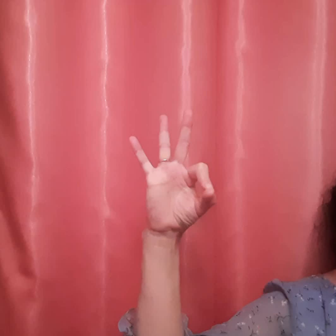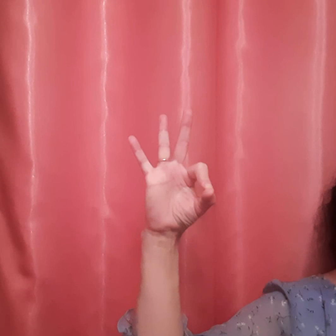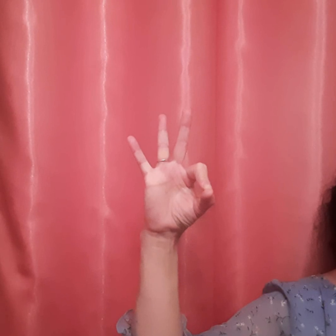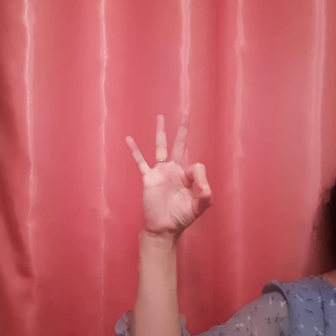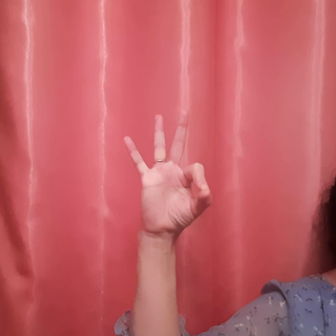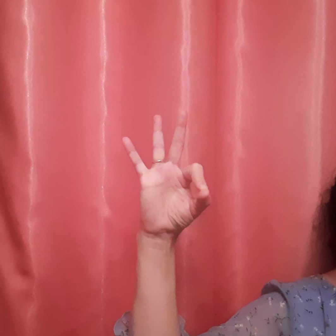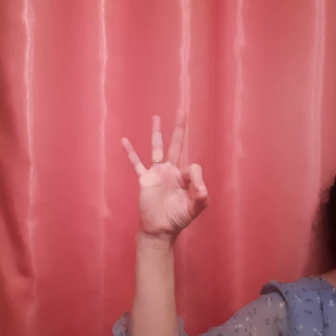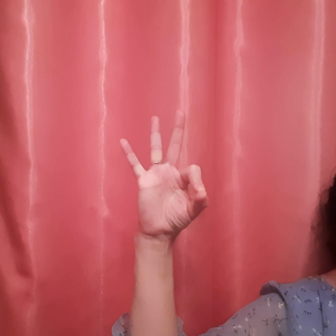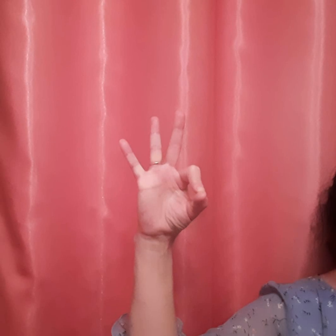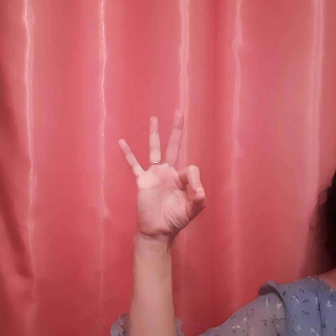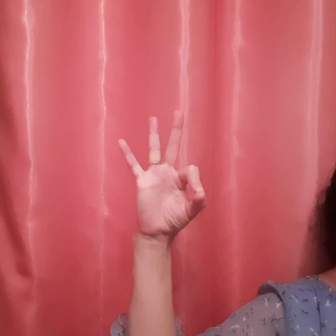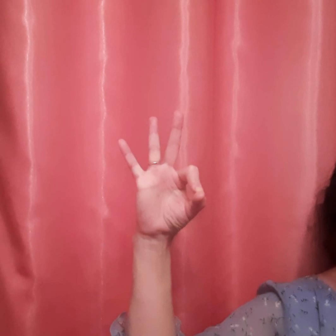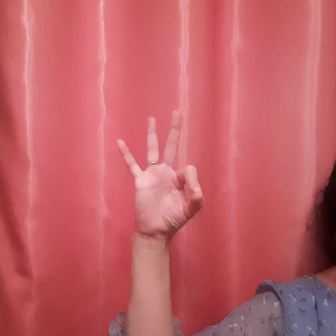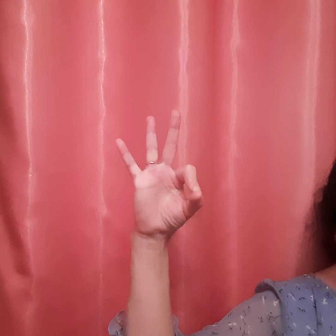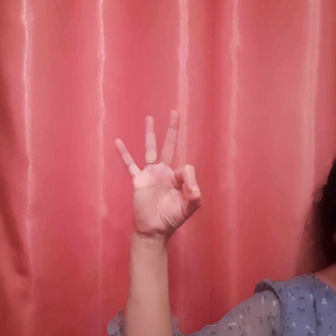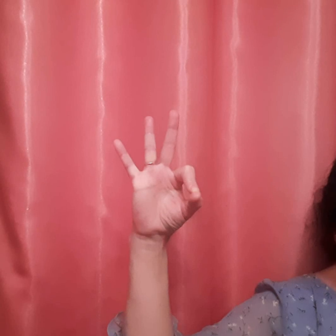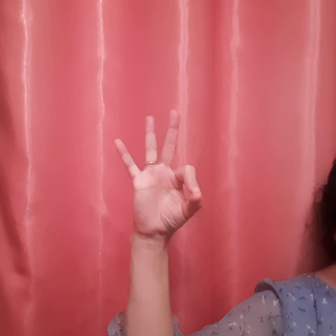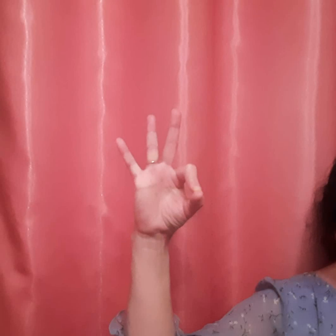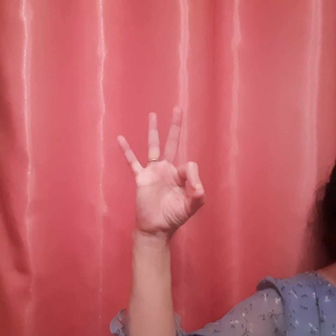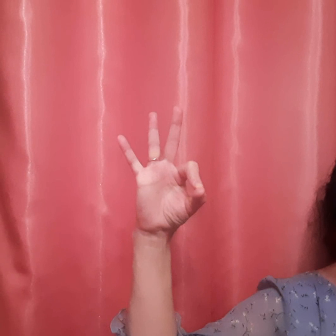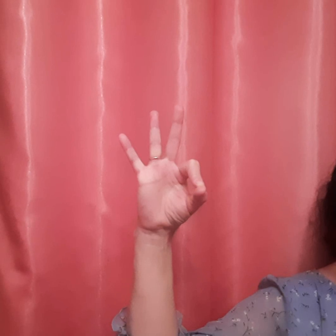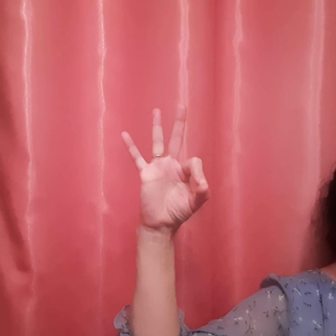О